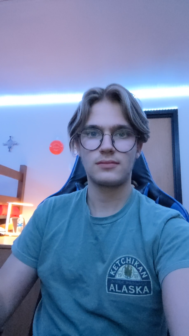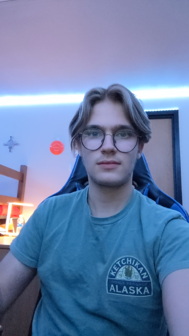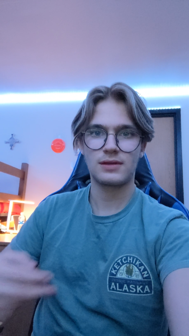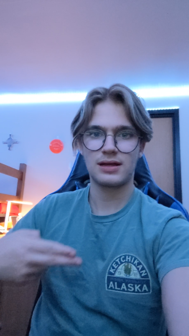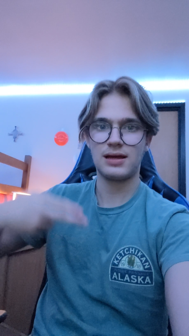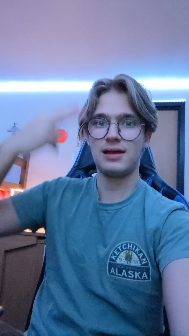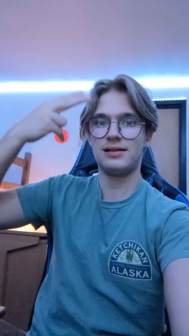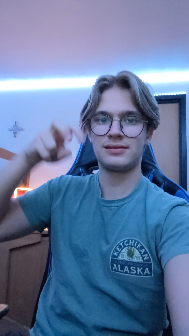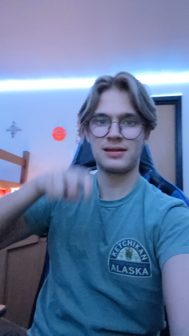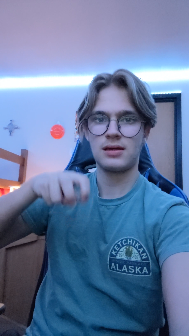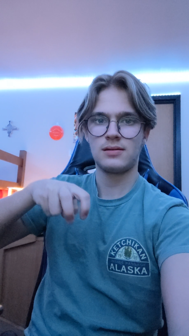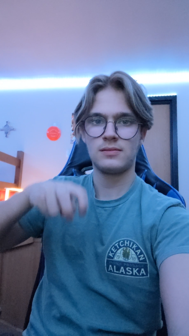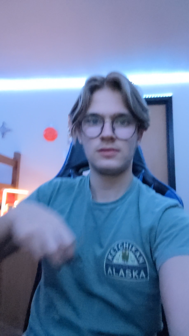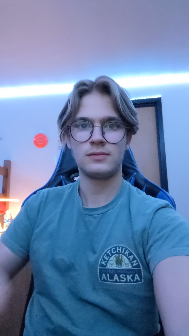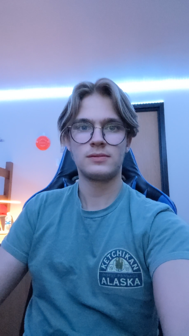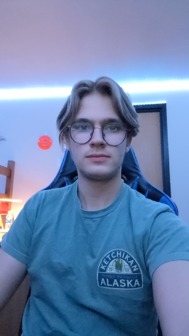high chair